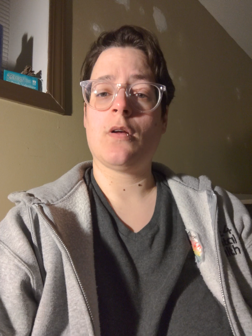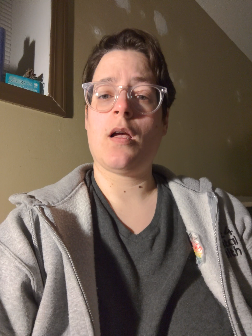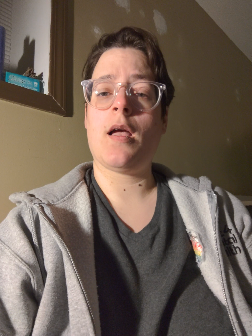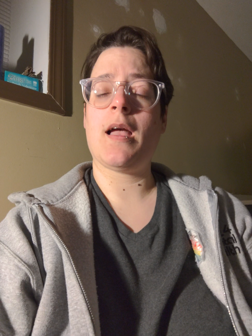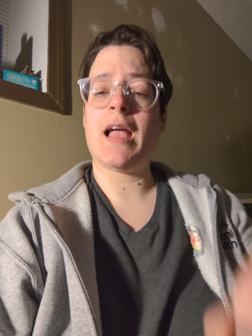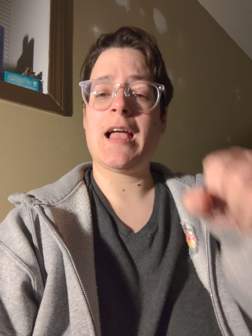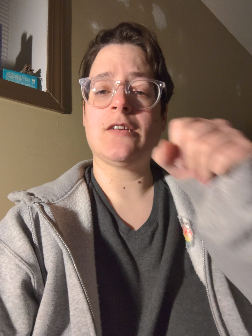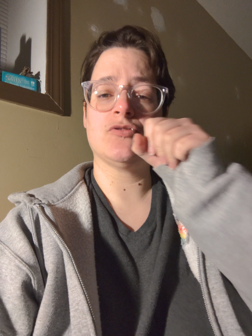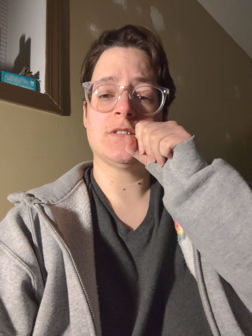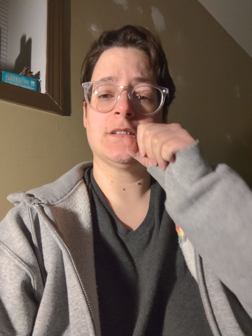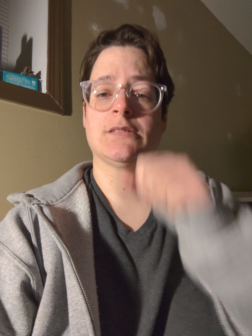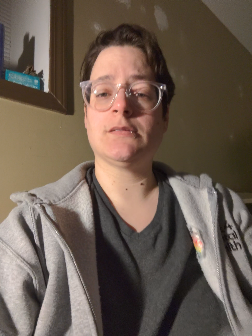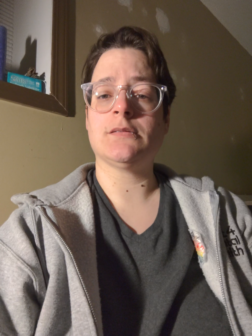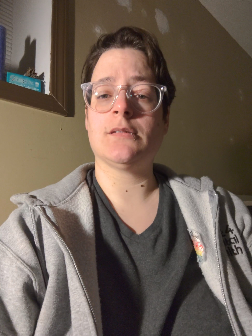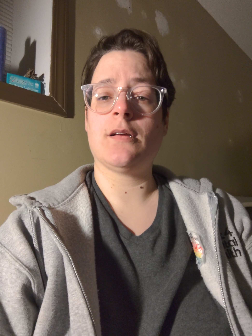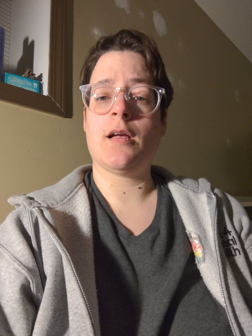carrot